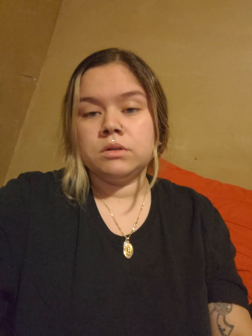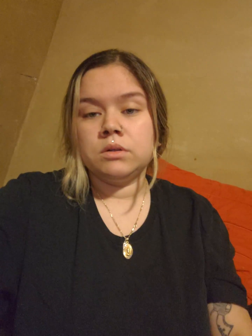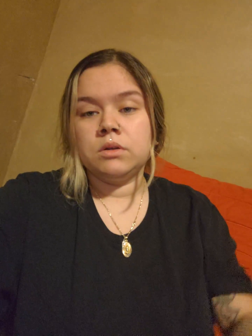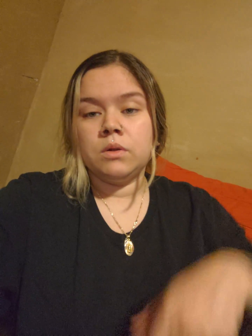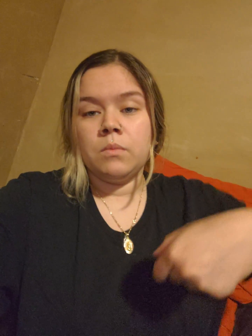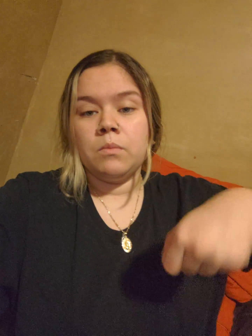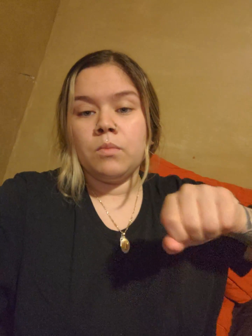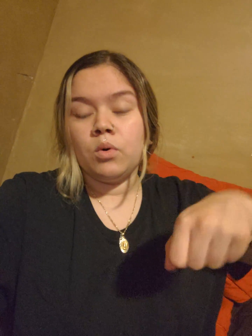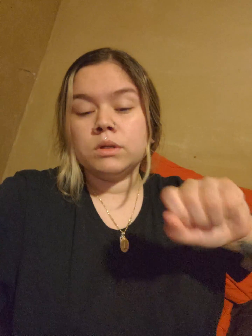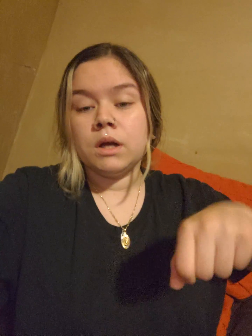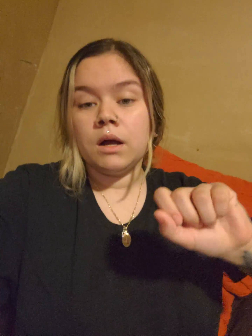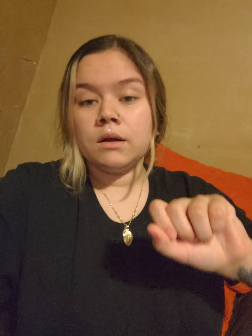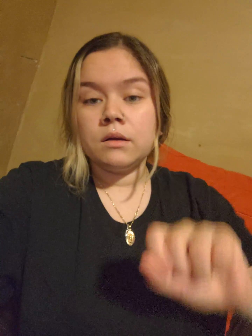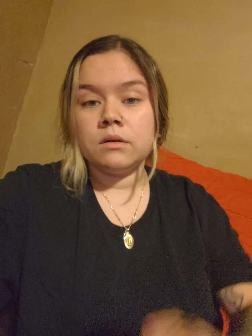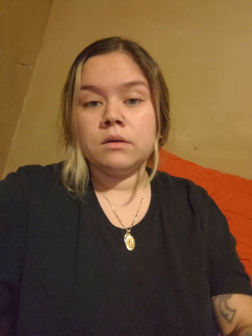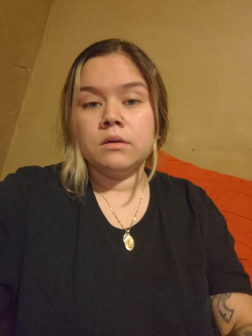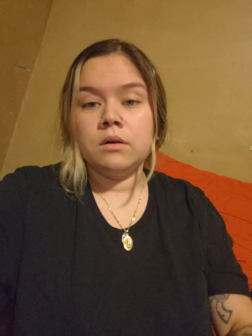motorcycle